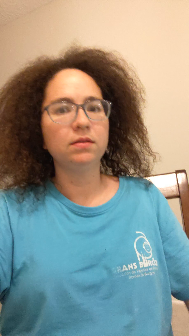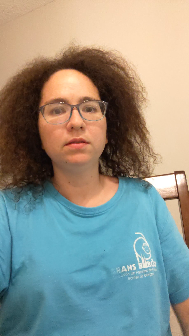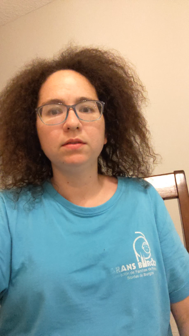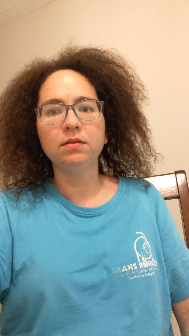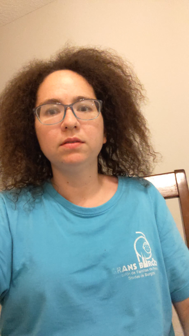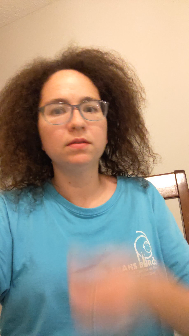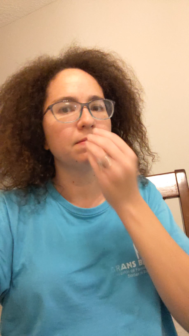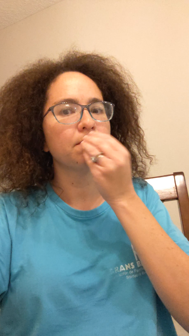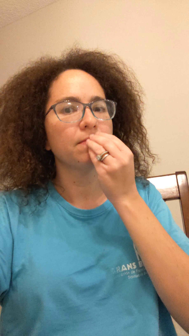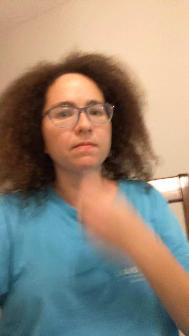eat